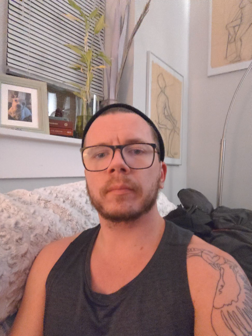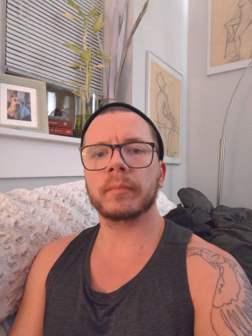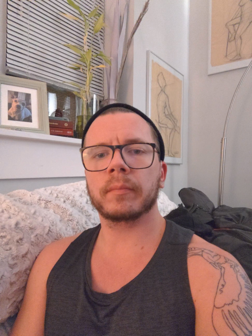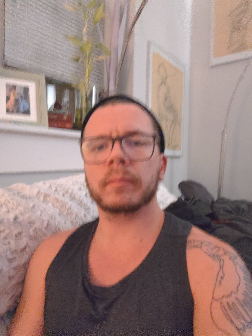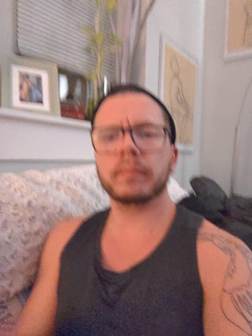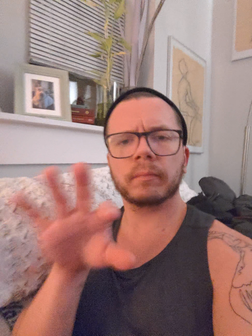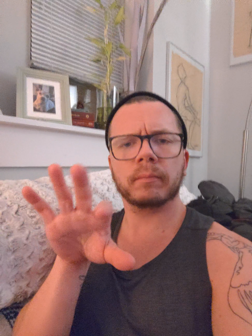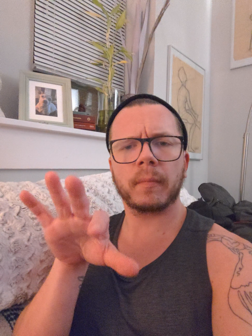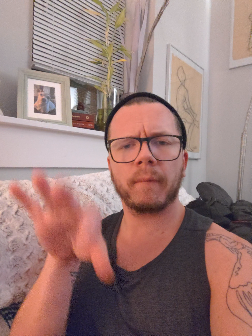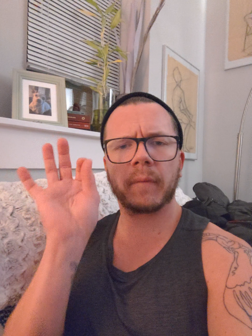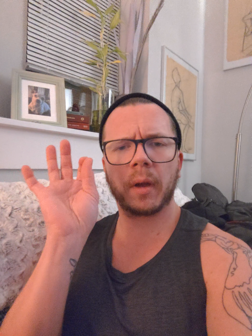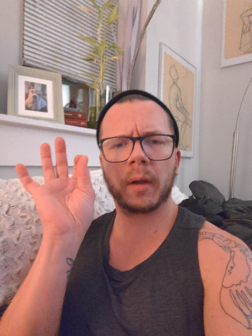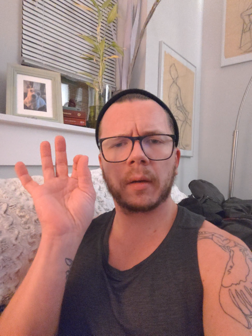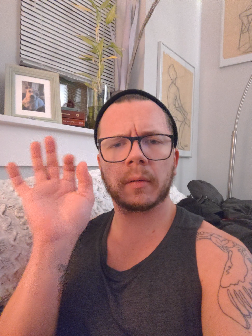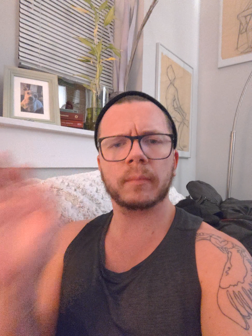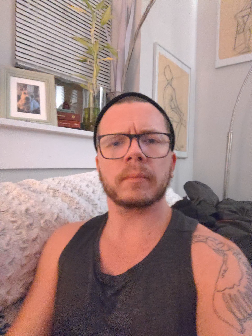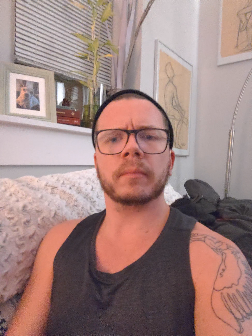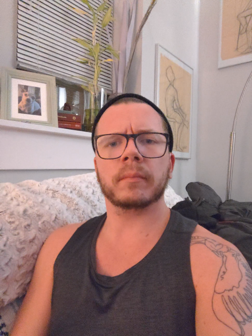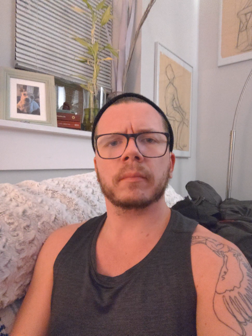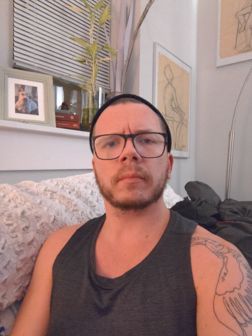find